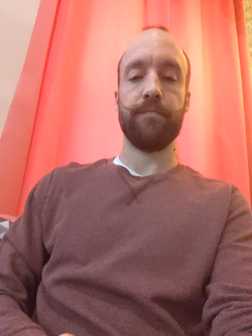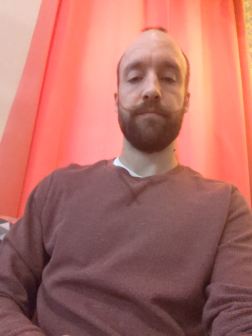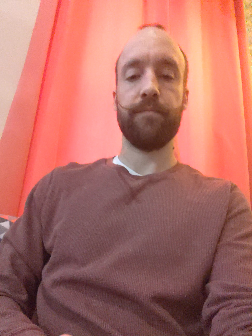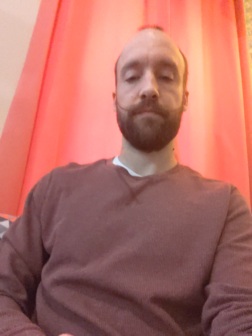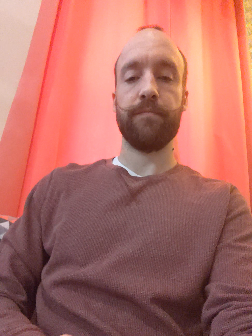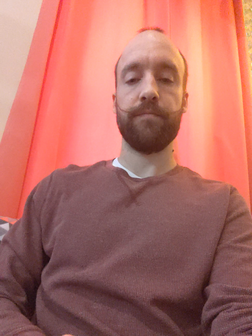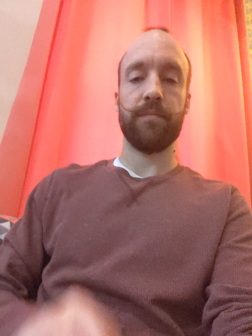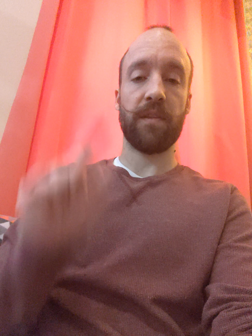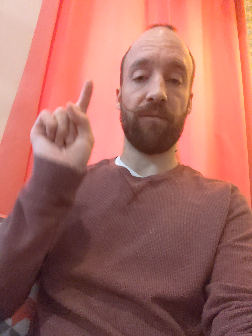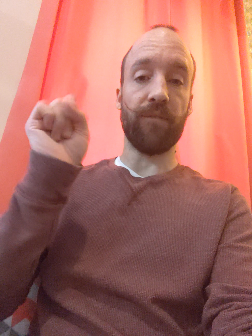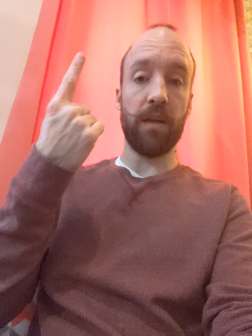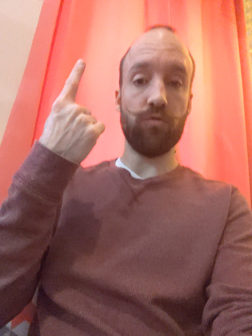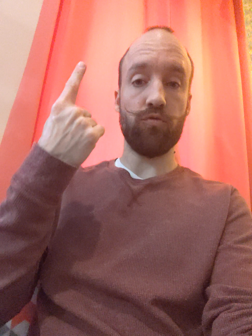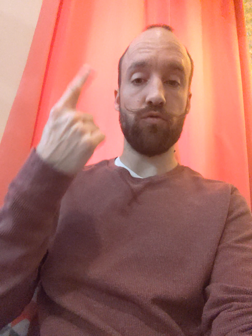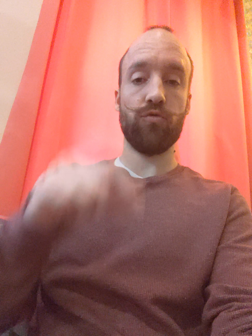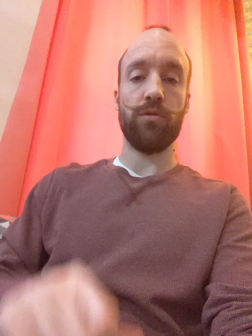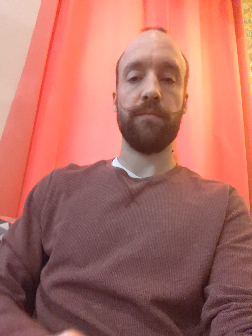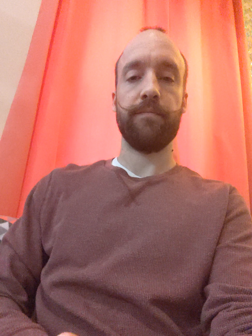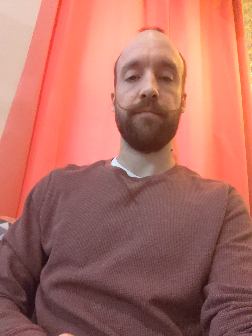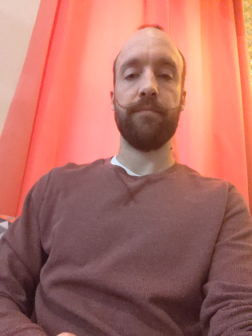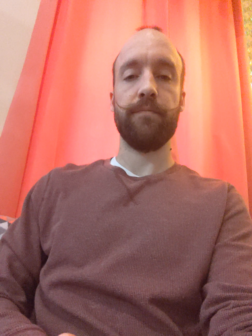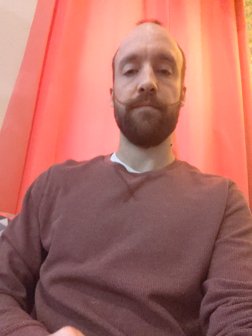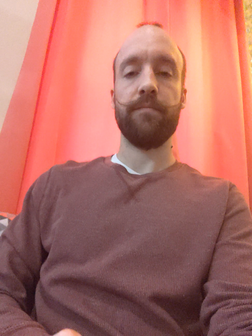first